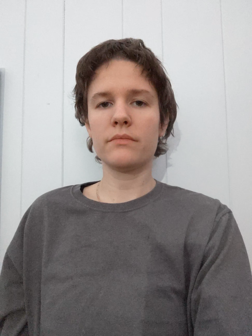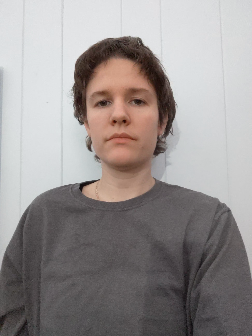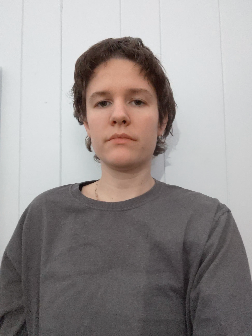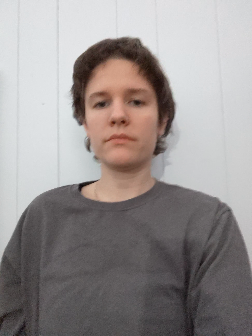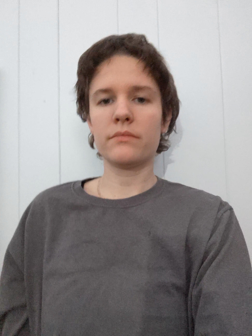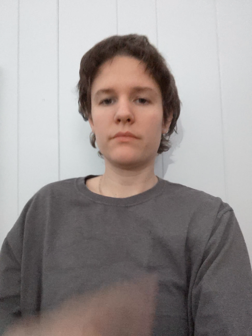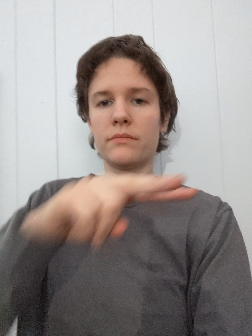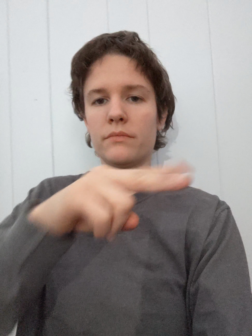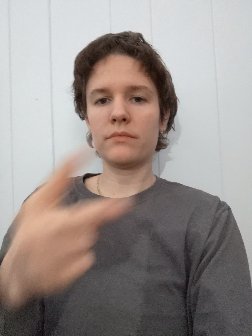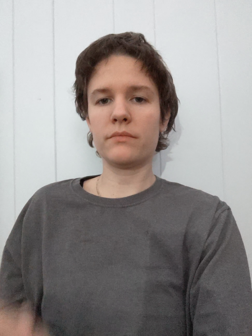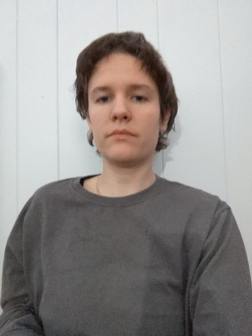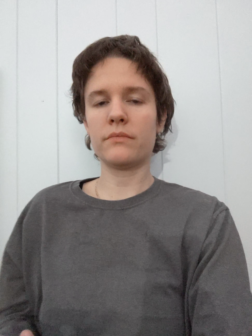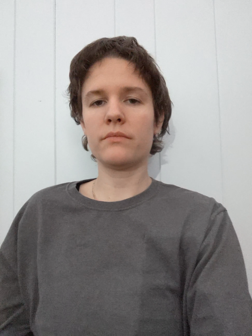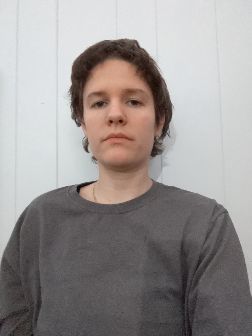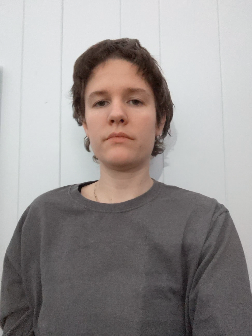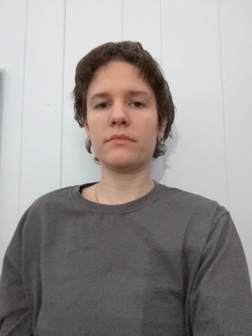fall